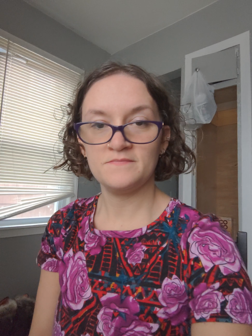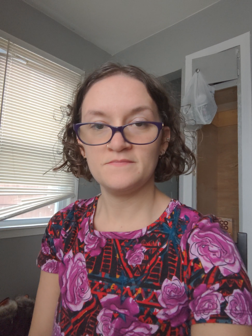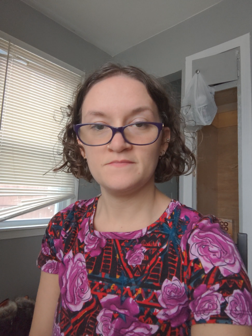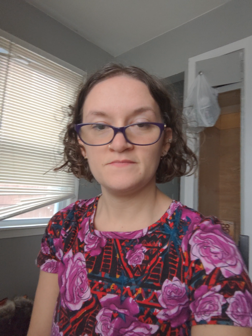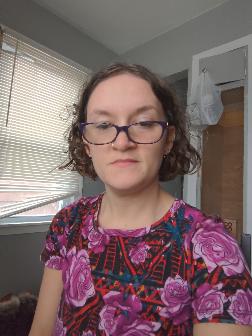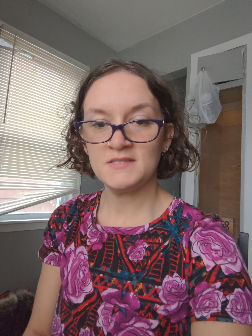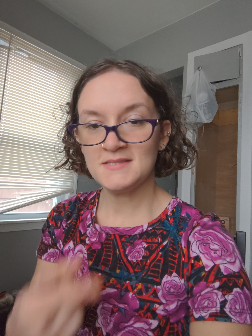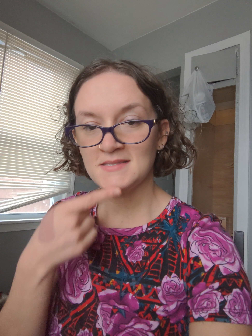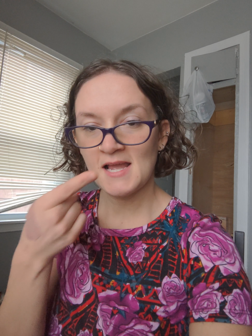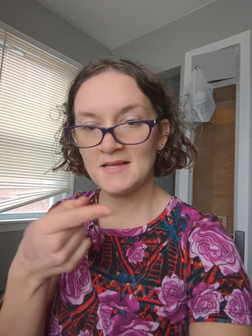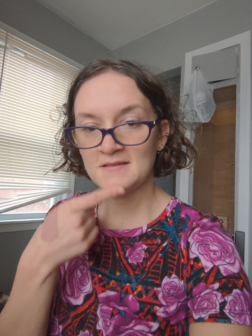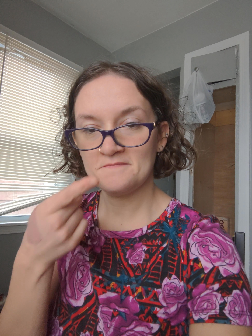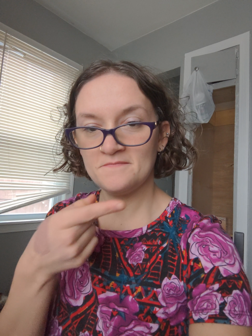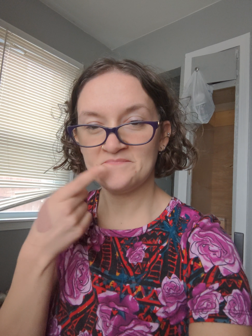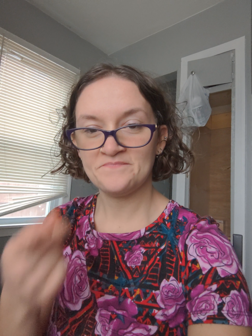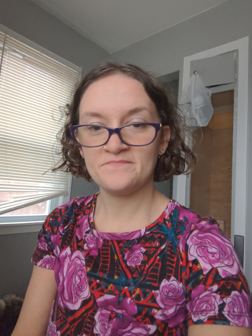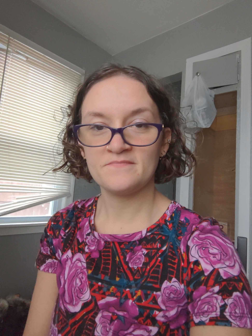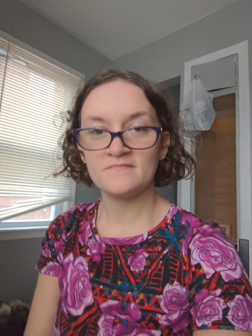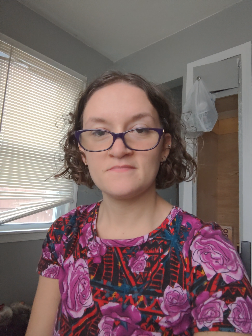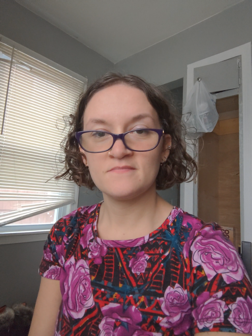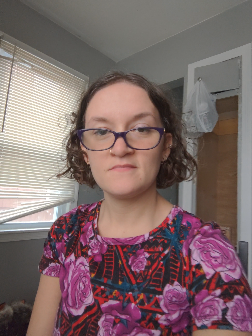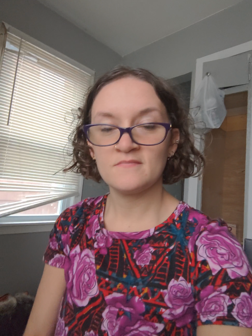say